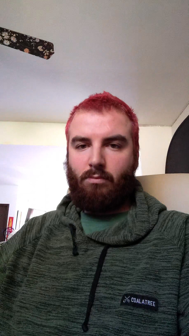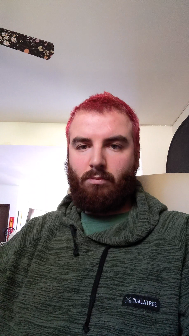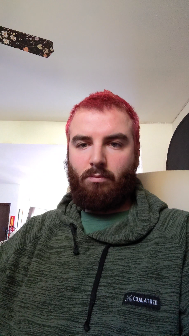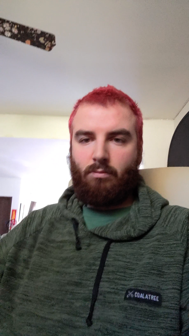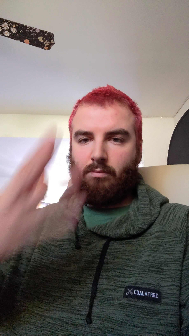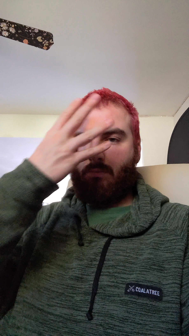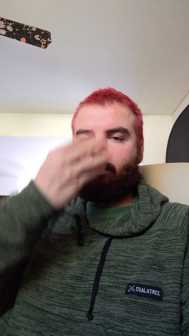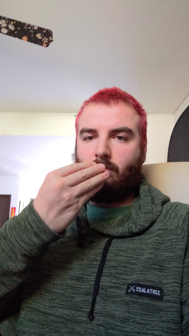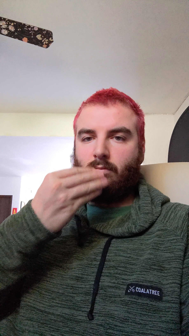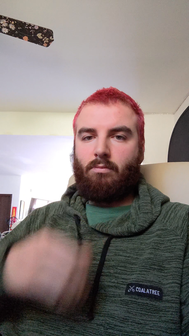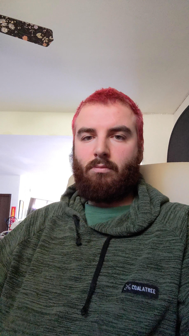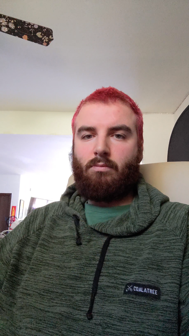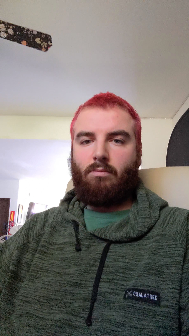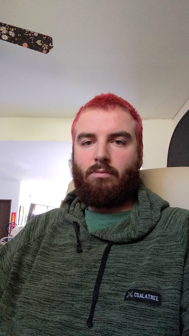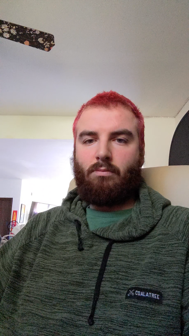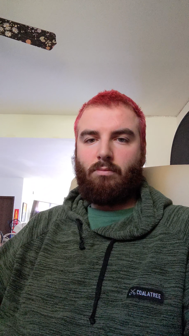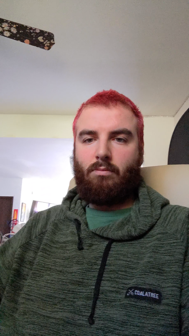asleep